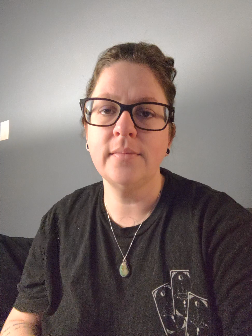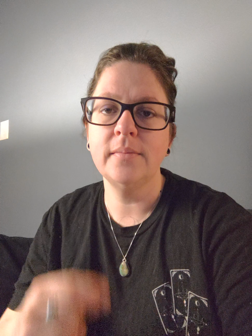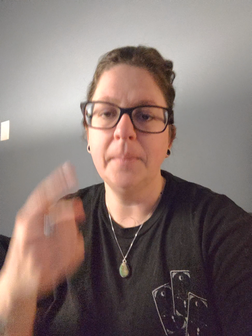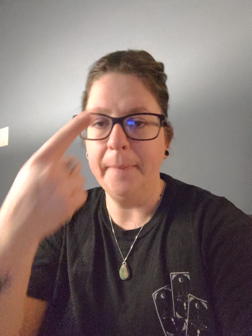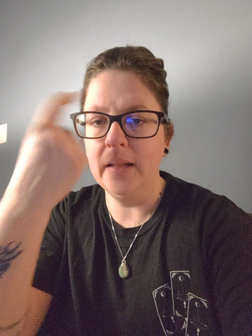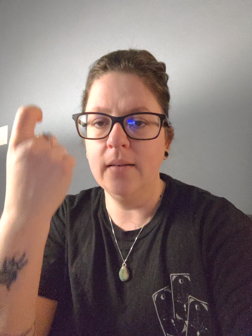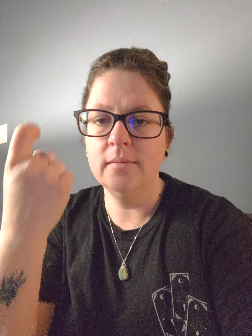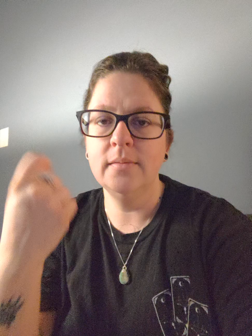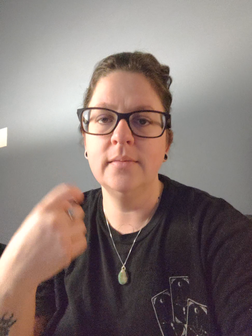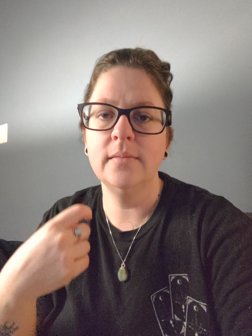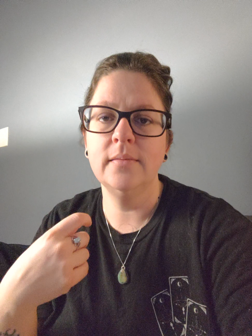because